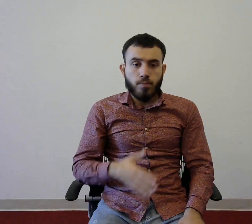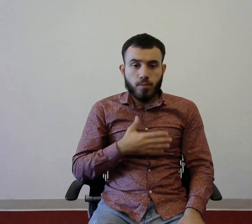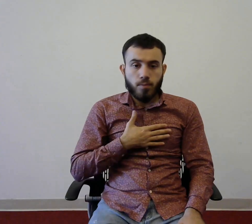mənim